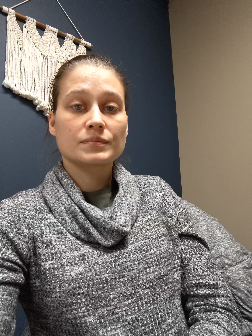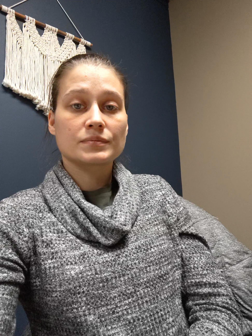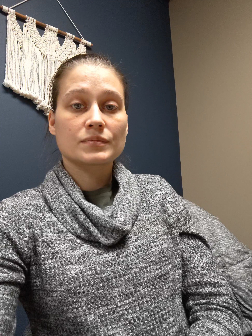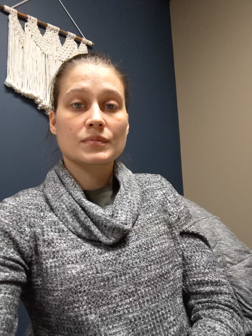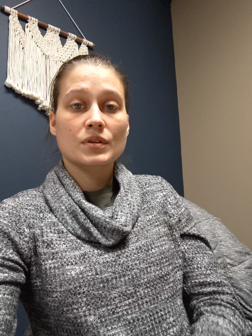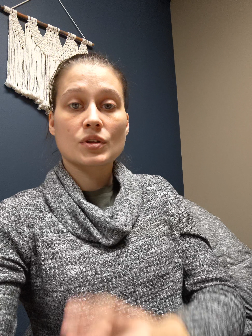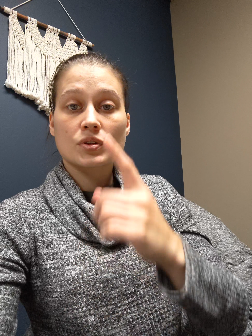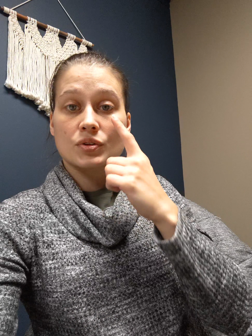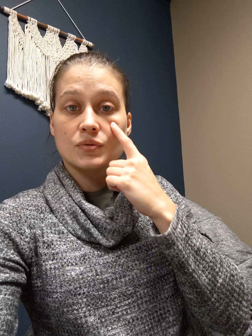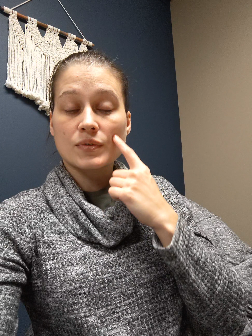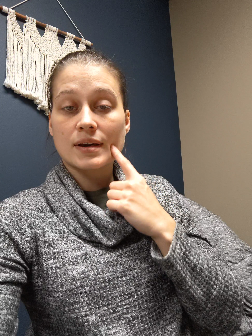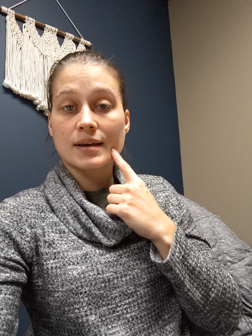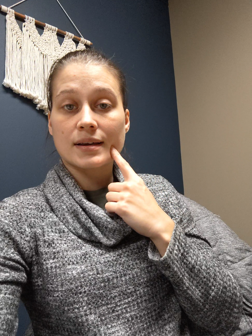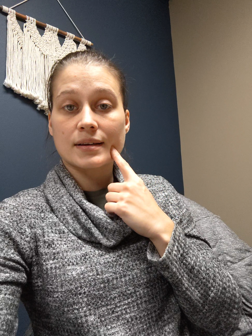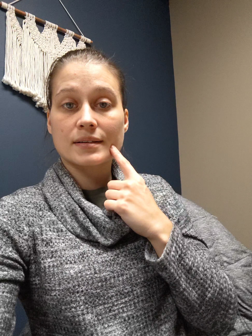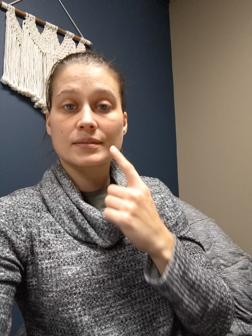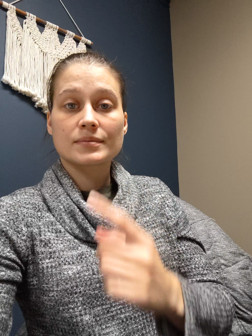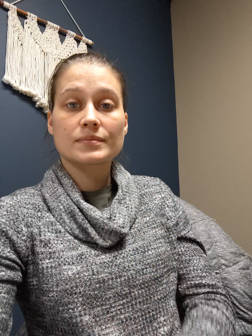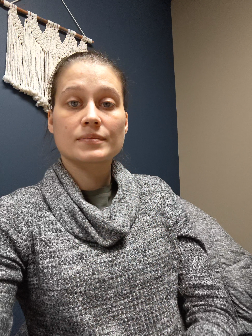cry